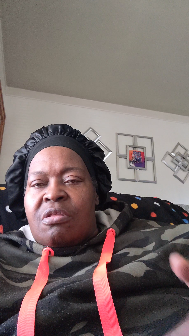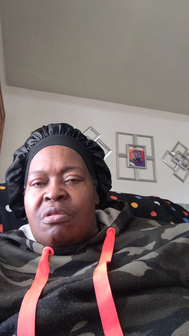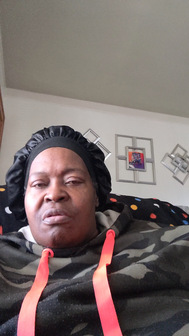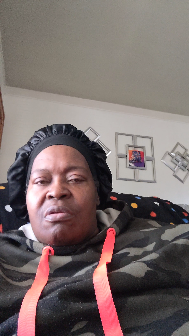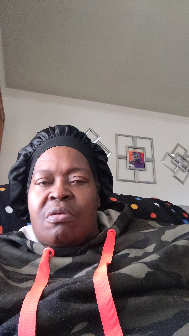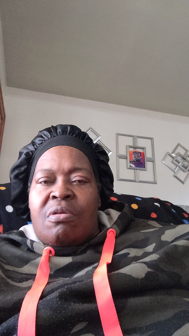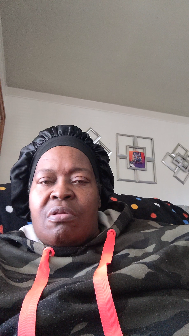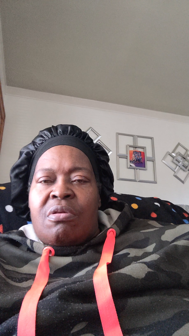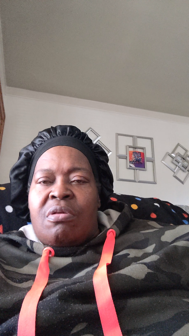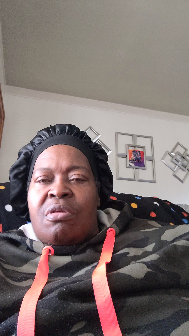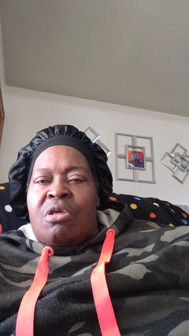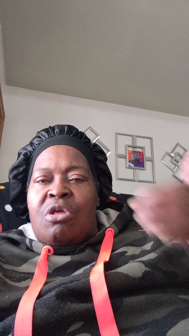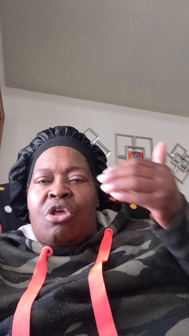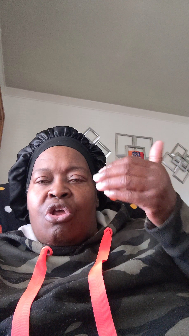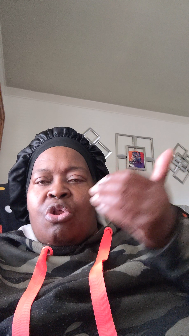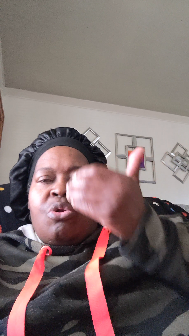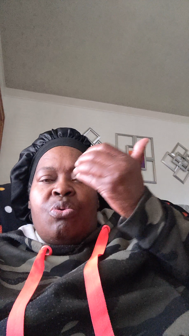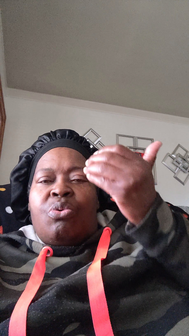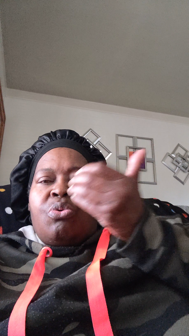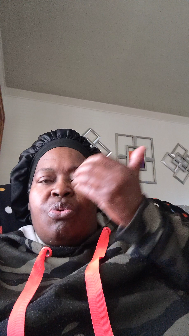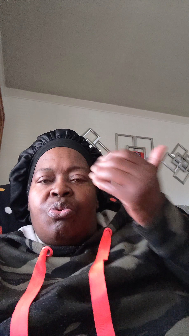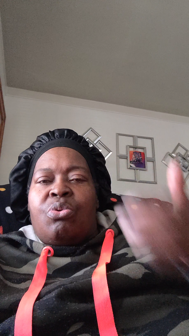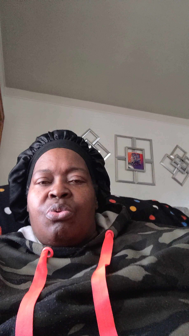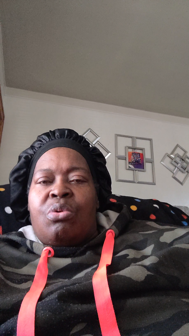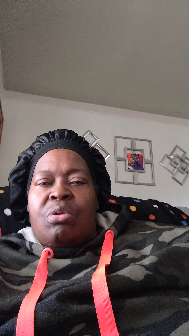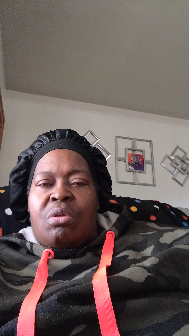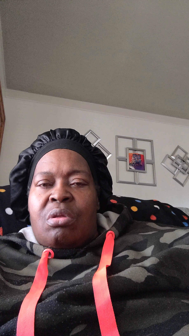new